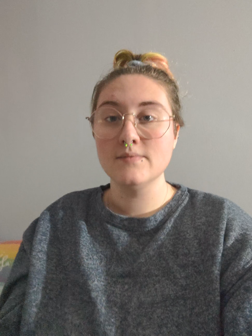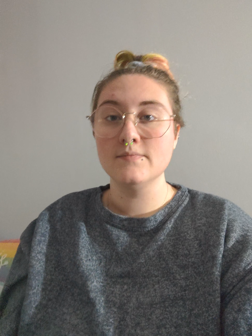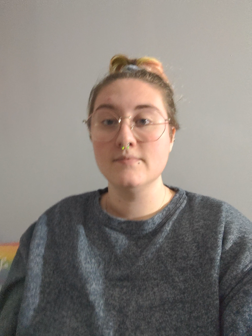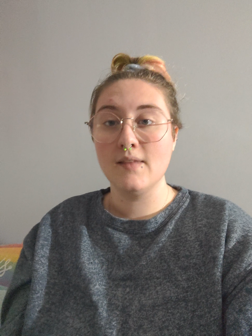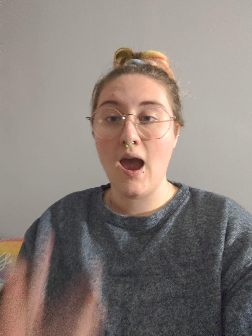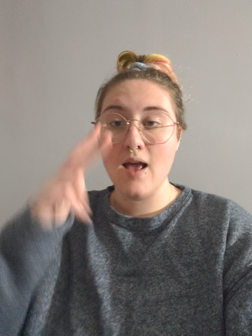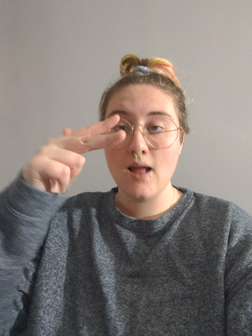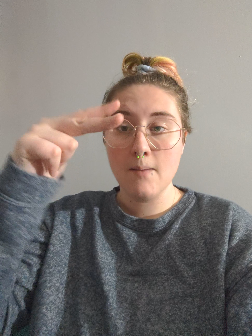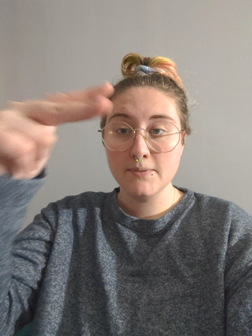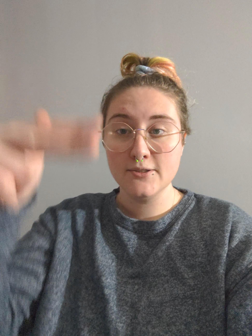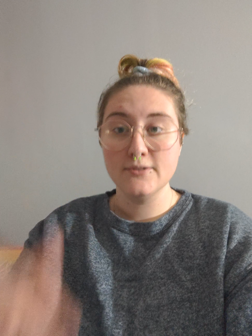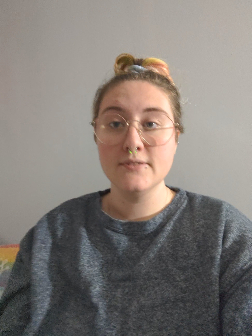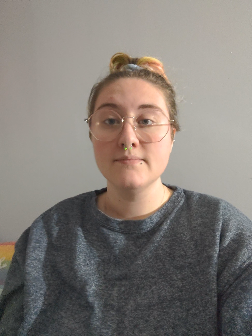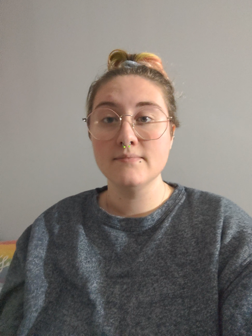helicopter